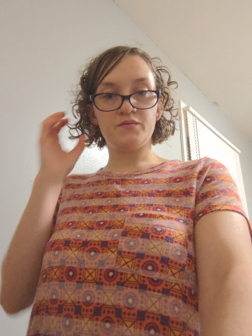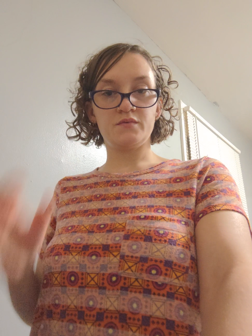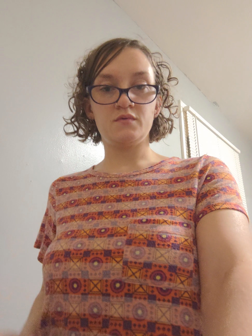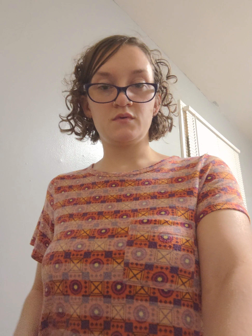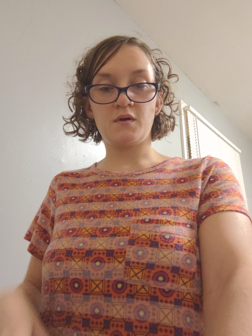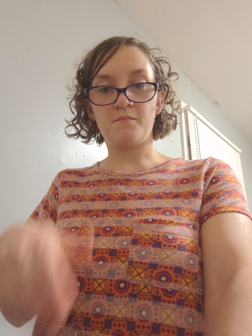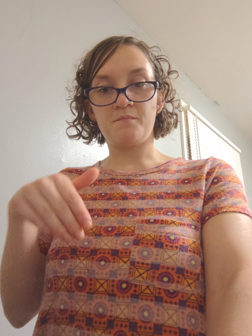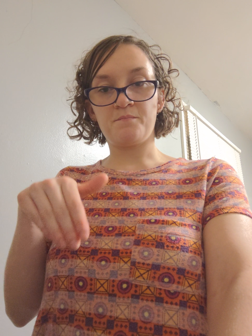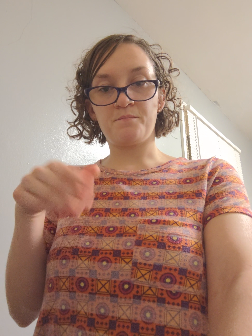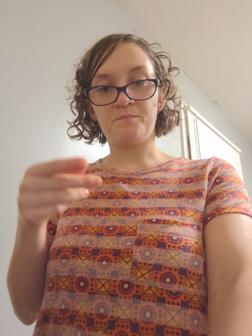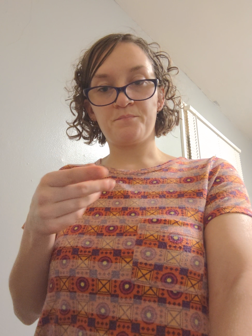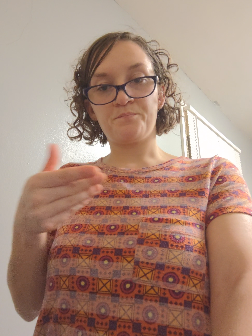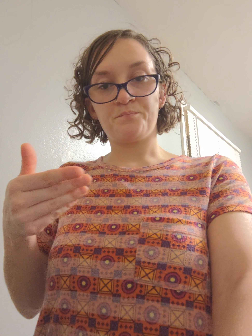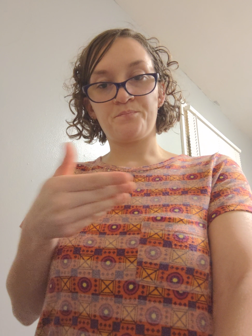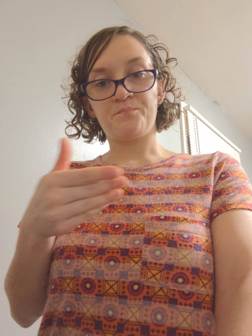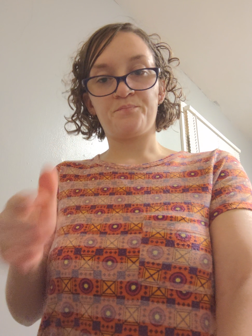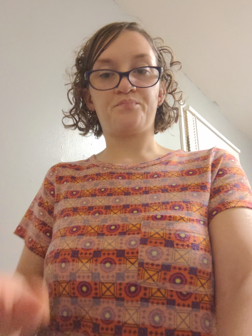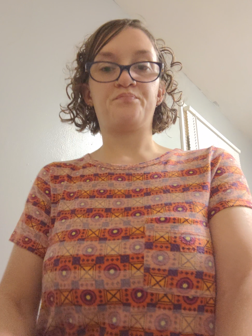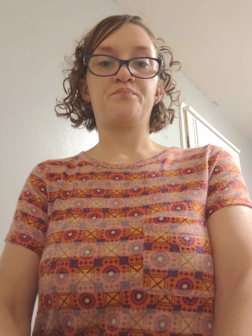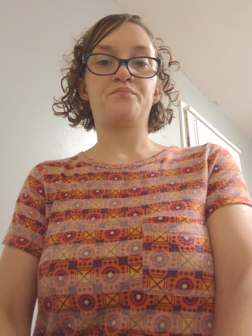puppy